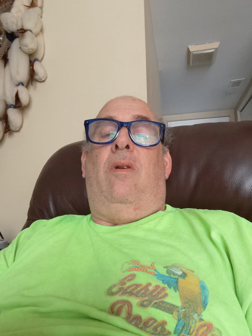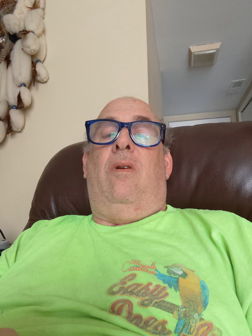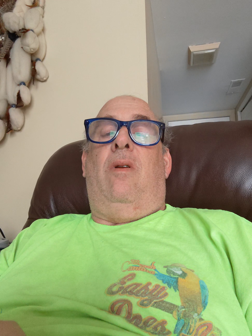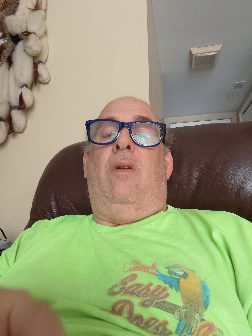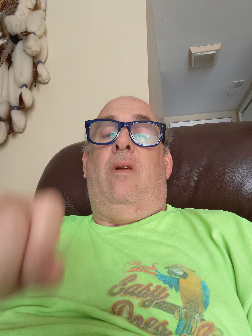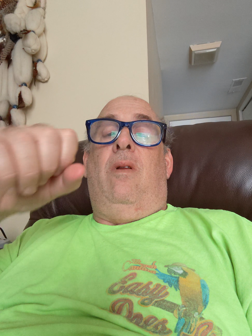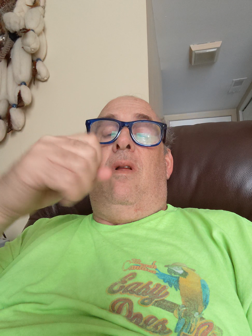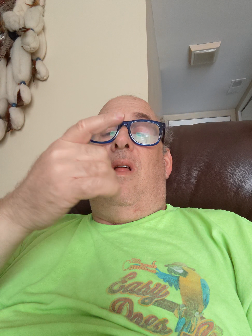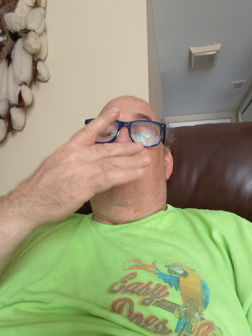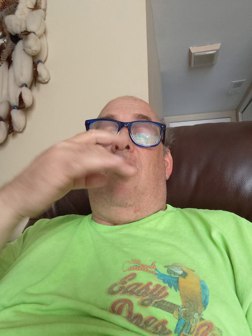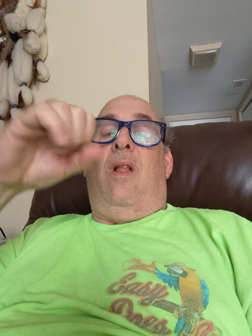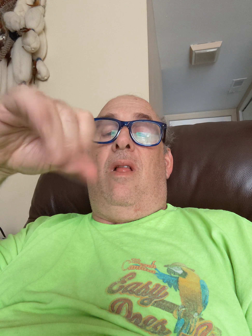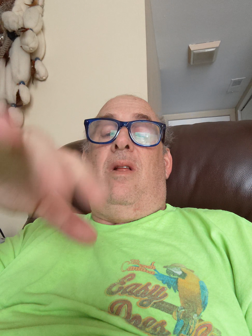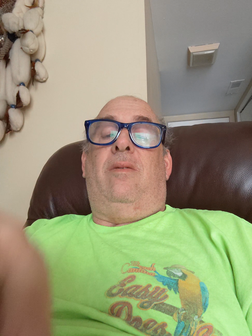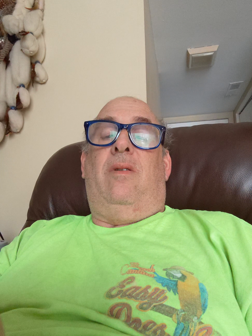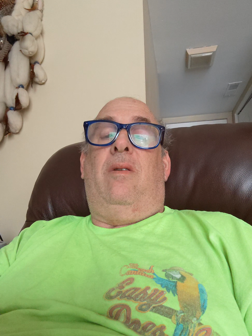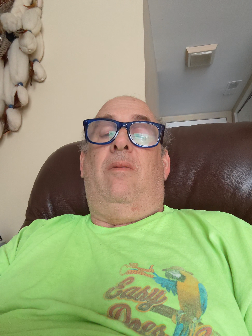lamp